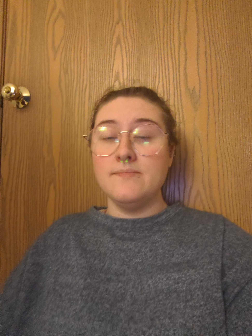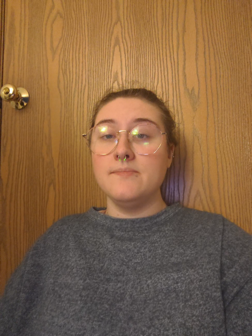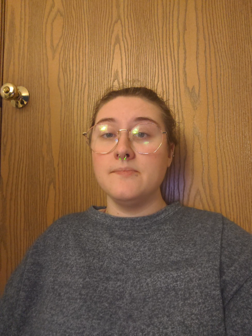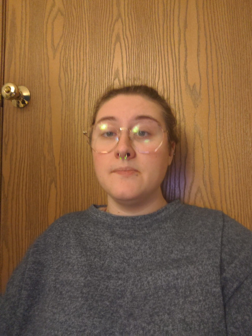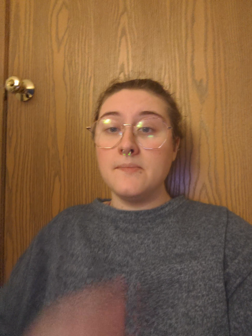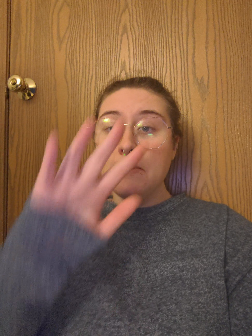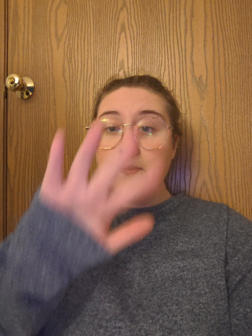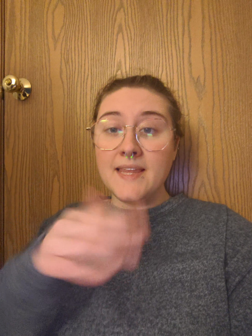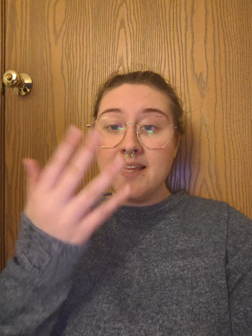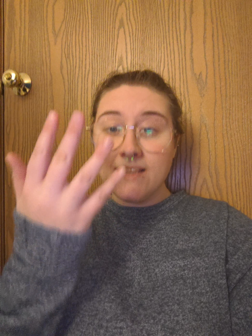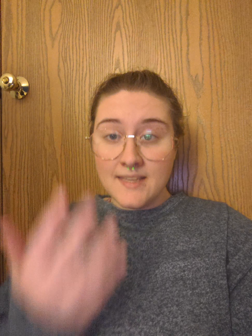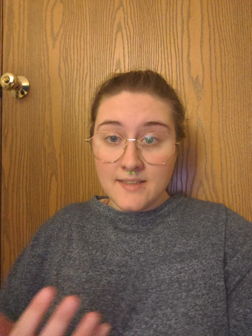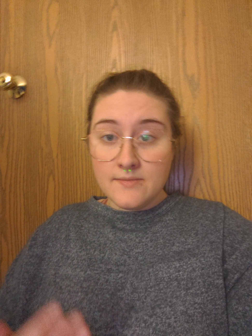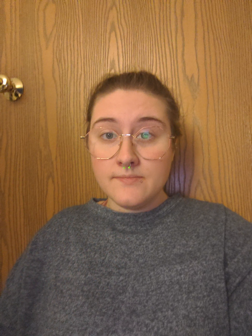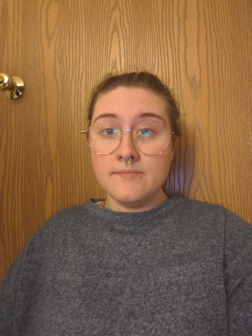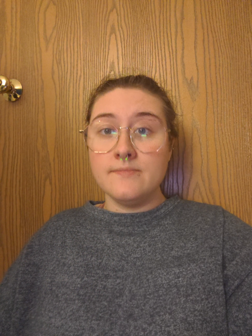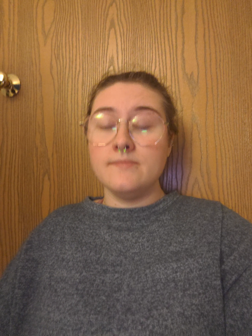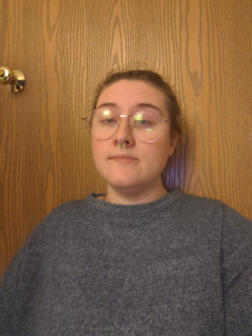mitten